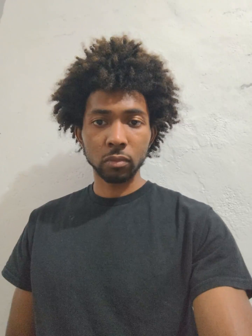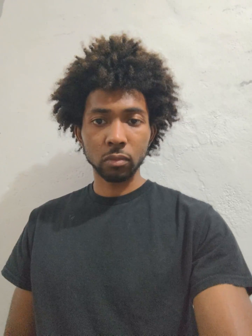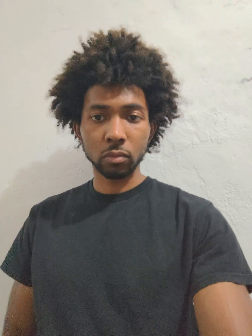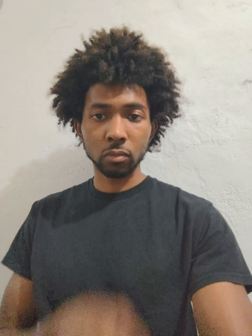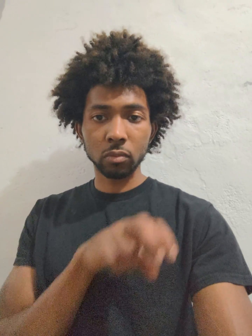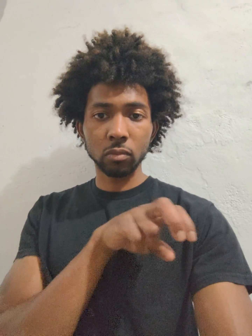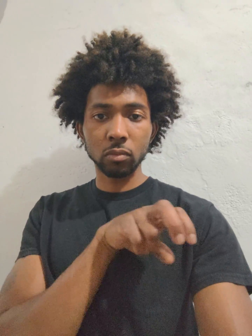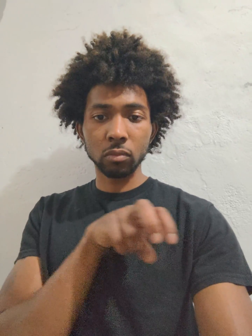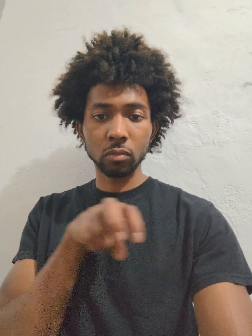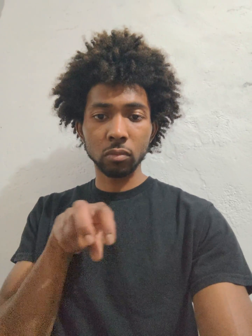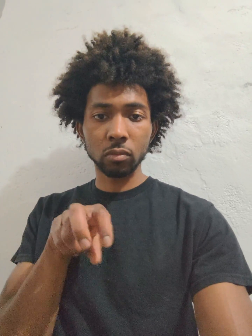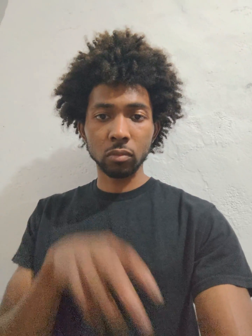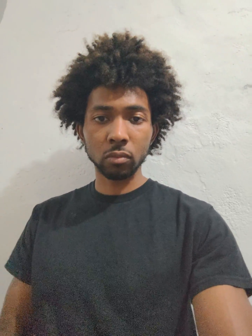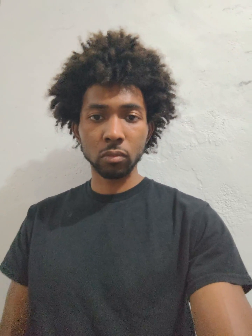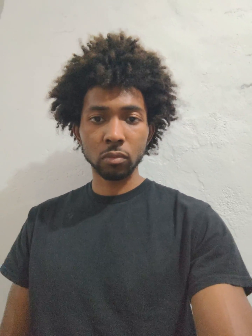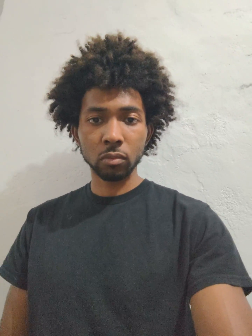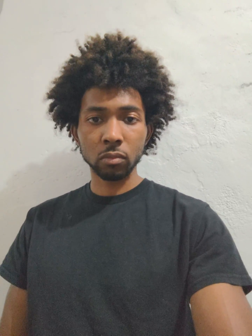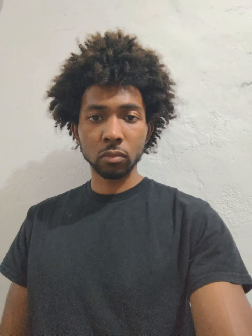porch